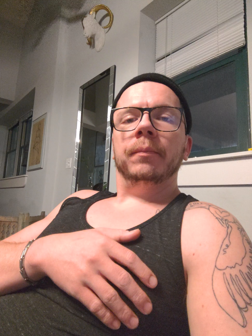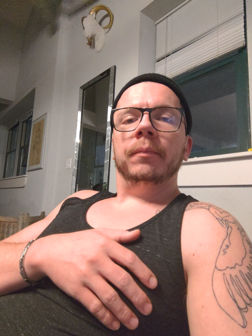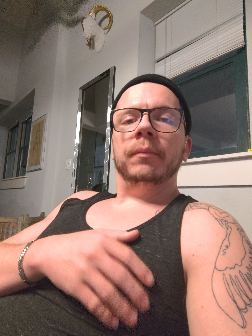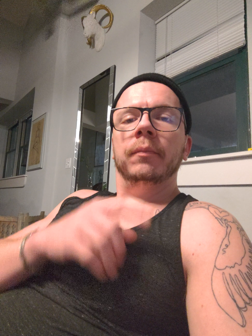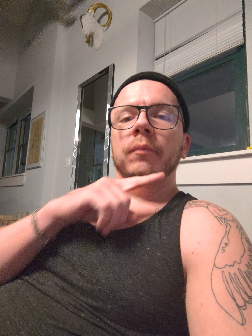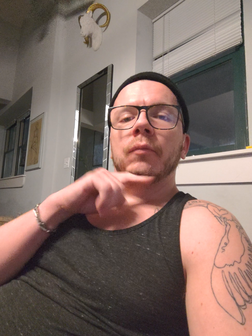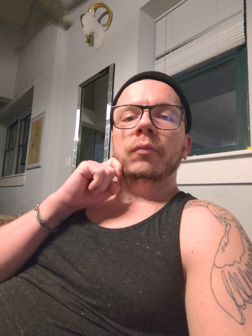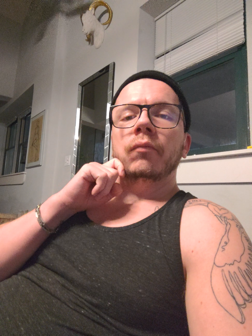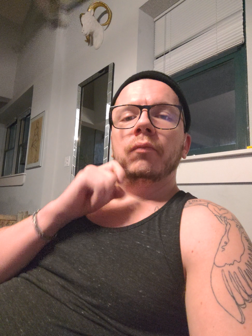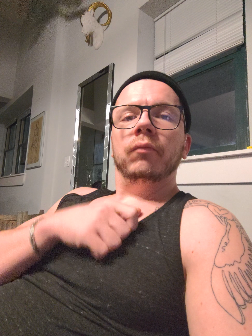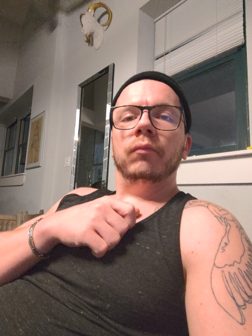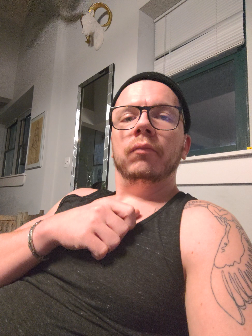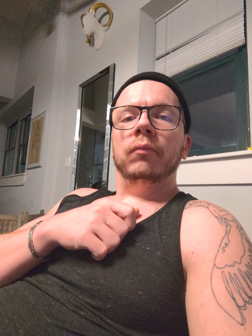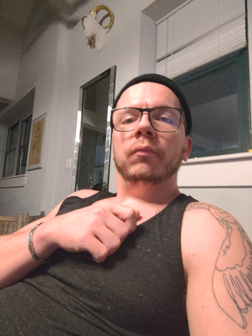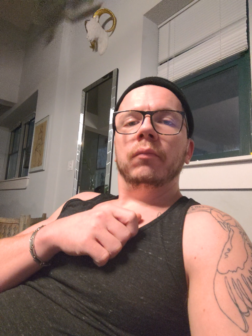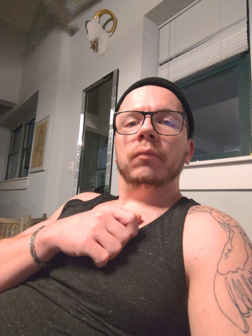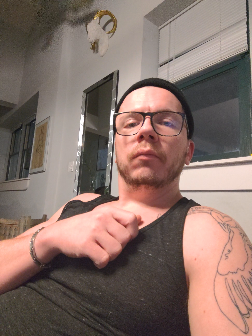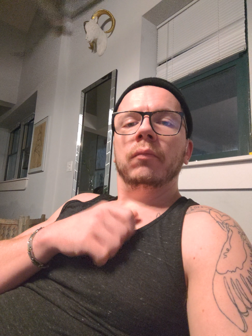dry